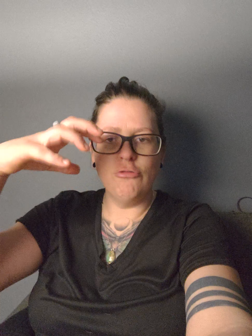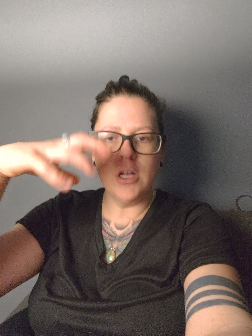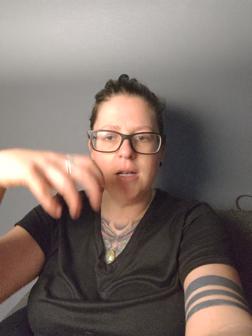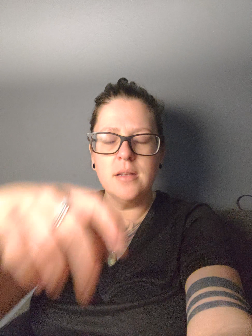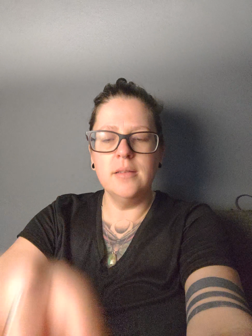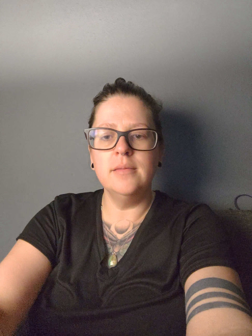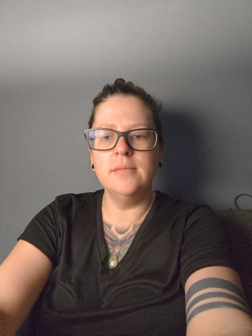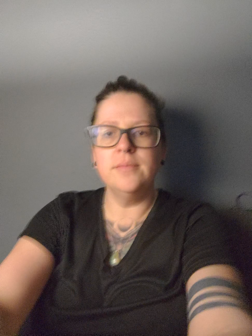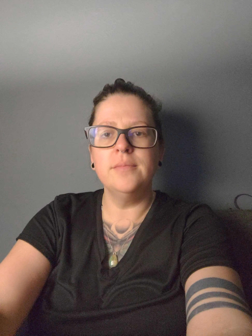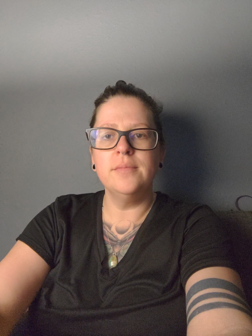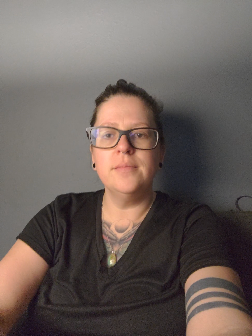rain